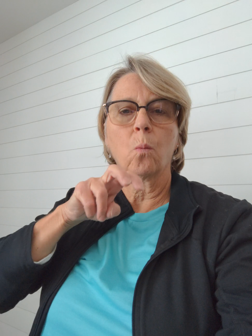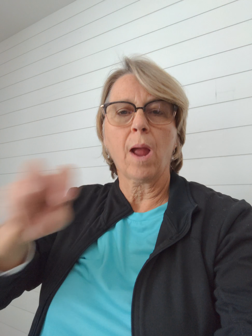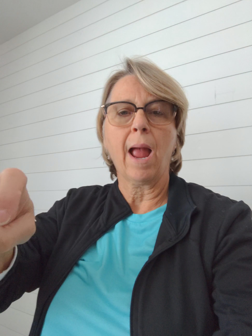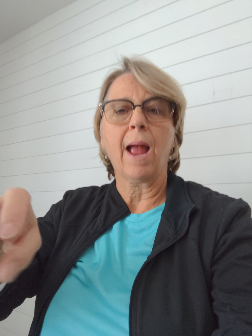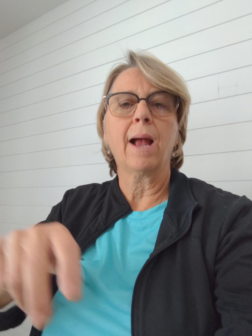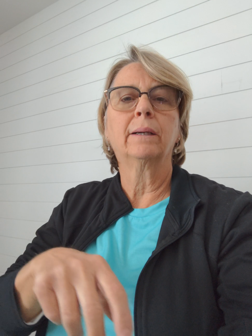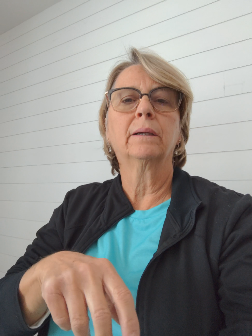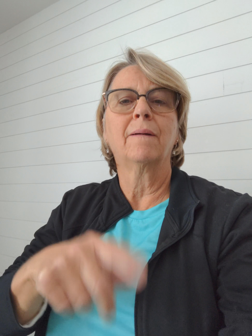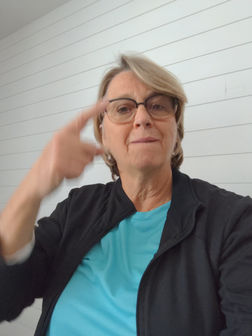ride